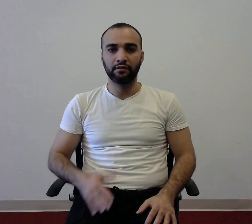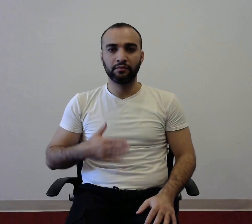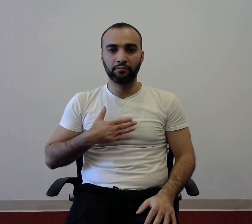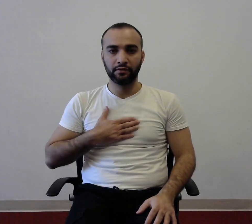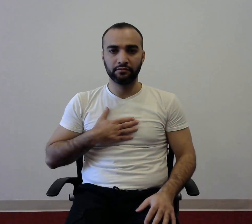mən